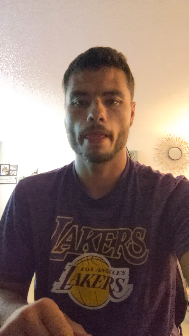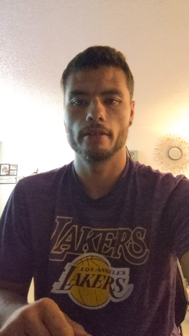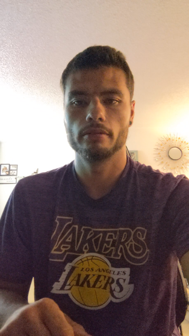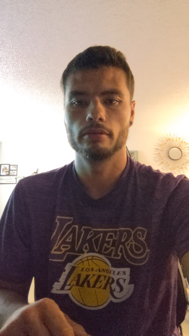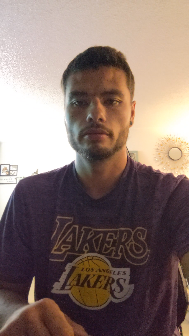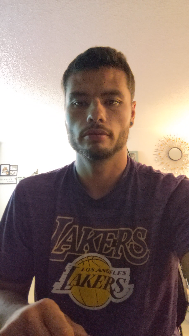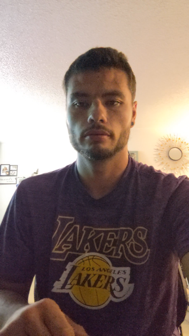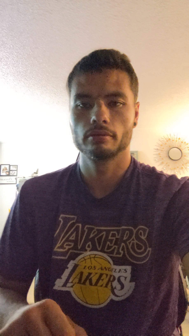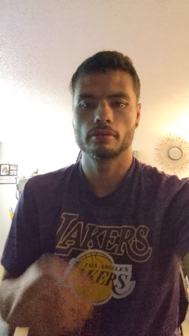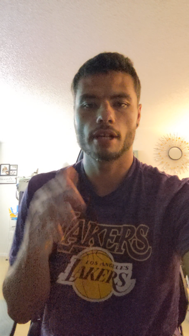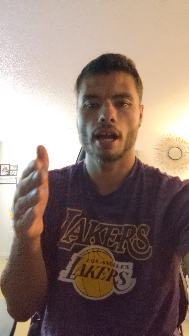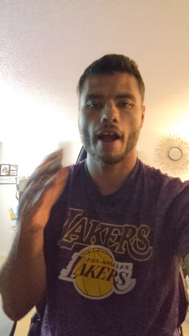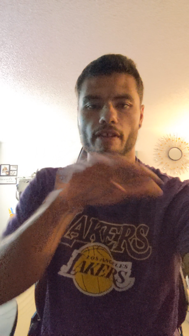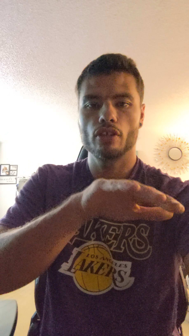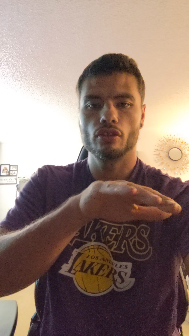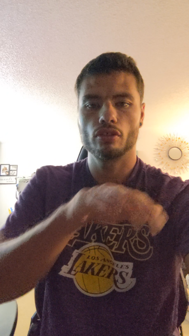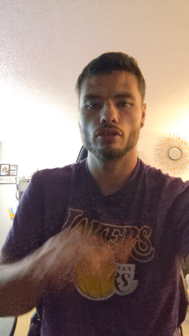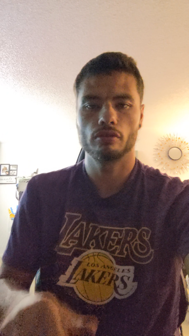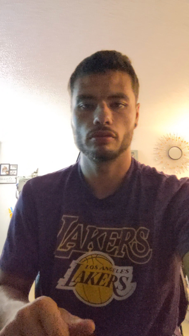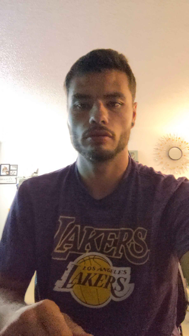cover